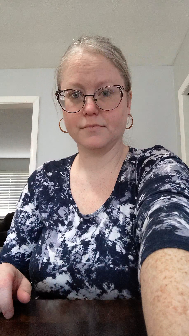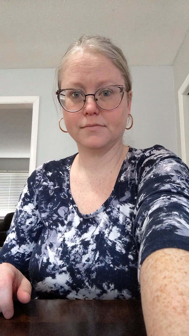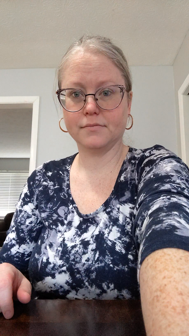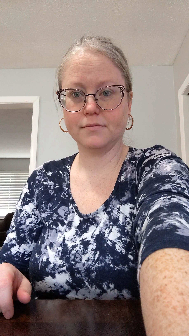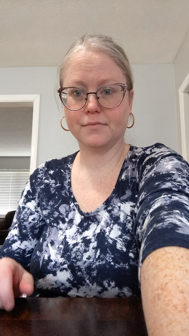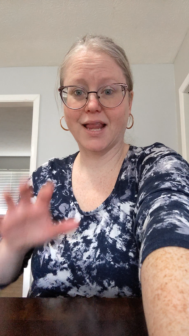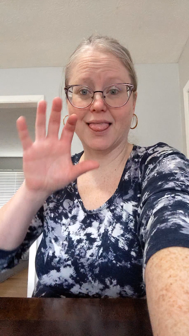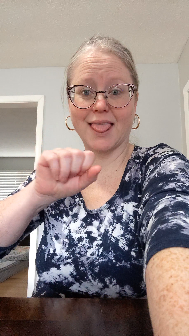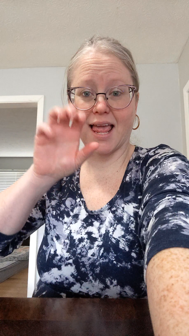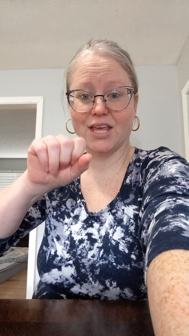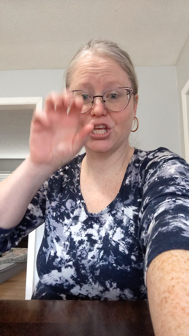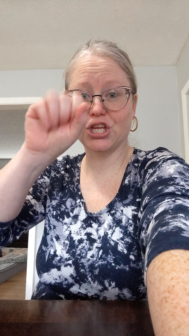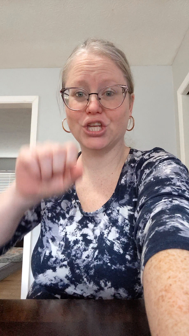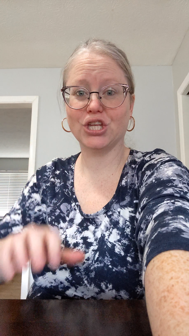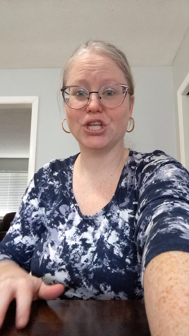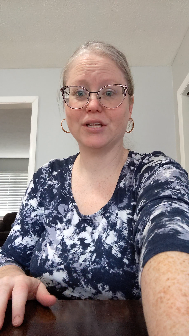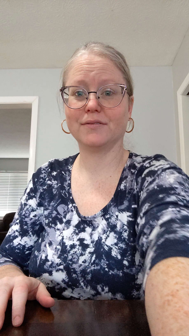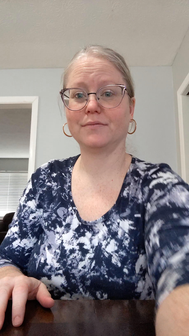ladder